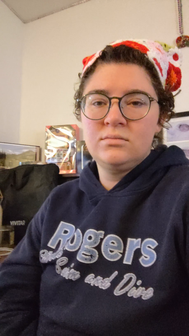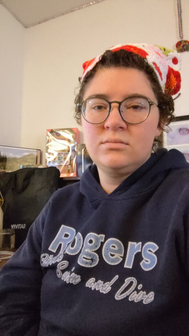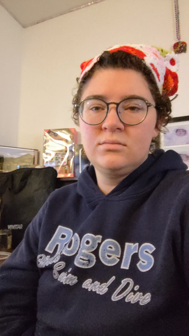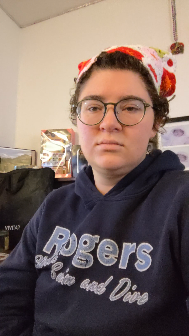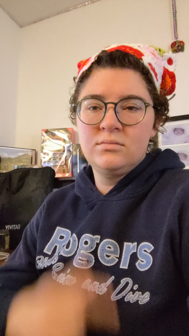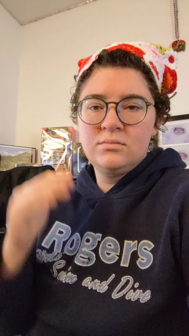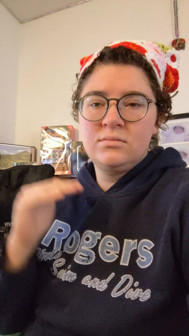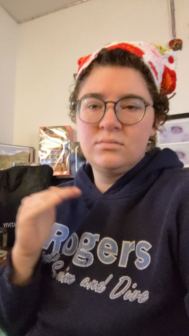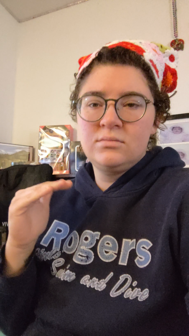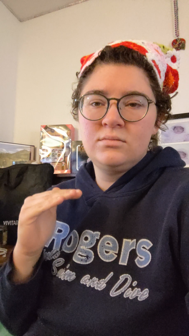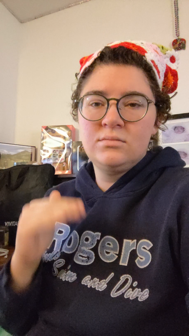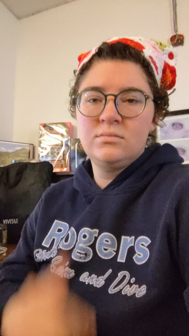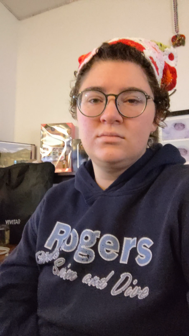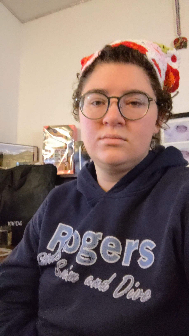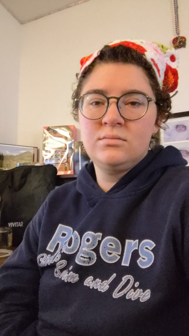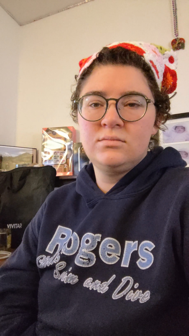little